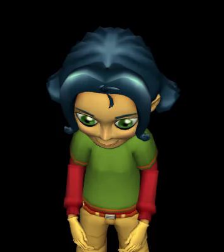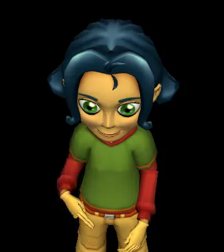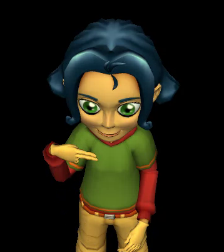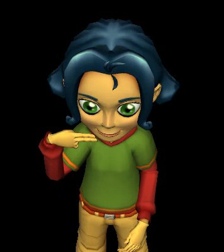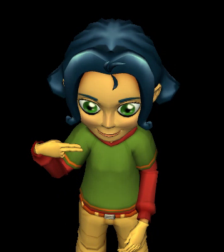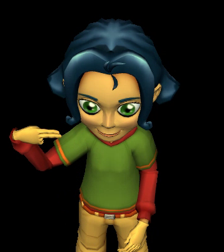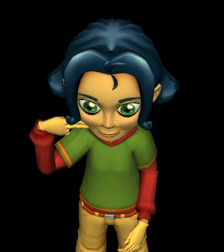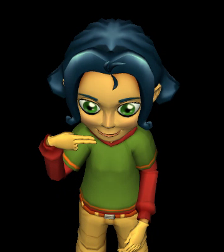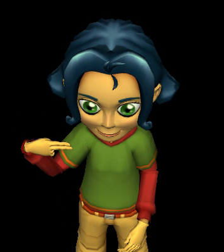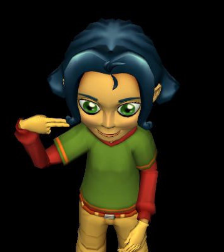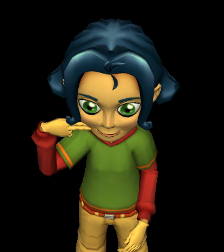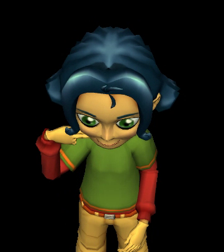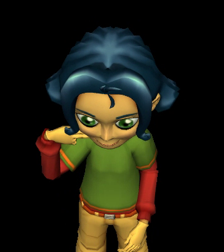نوفمبر